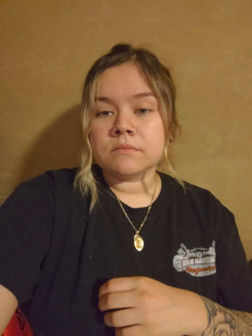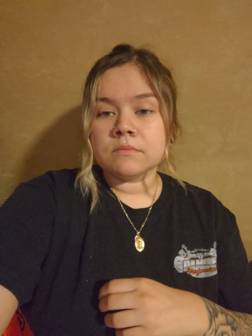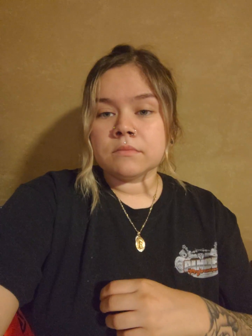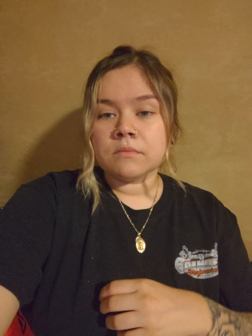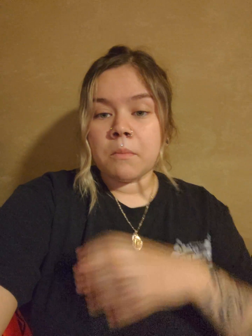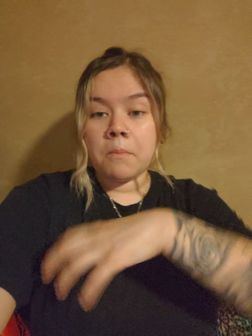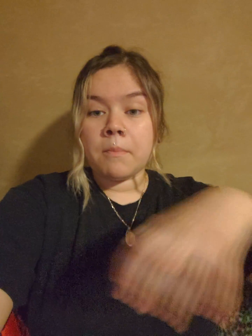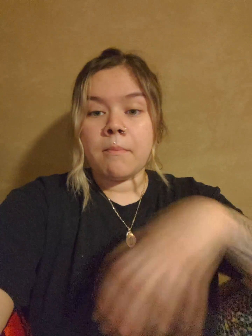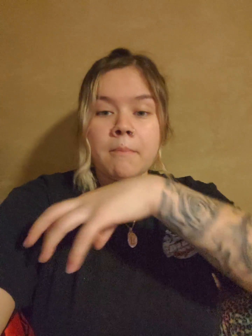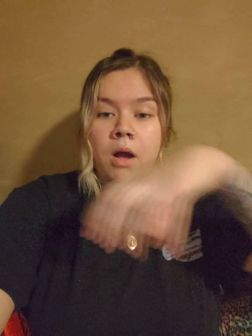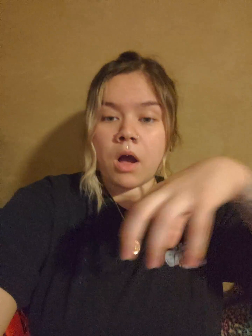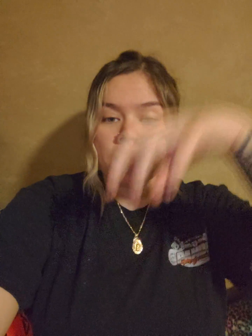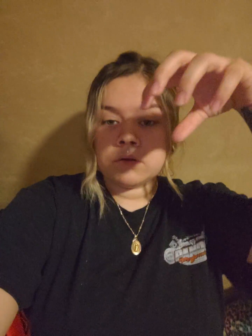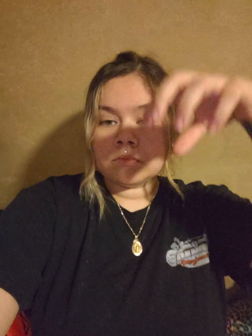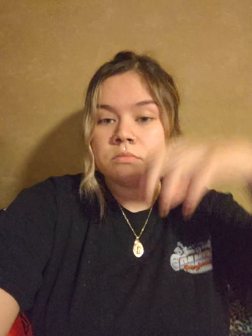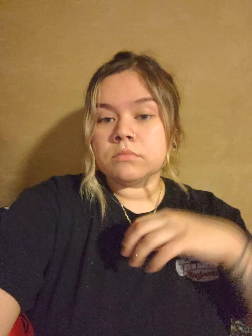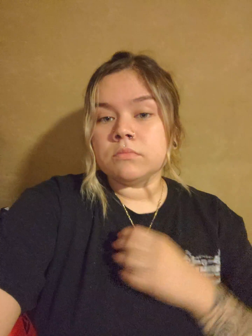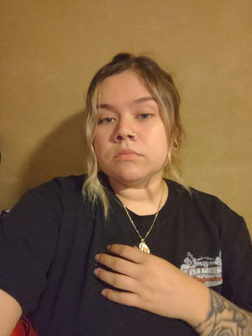block